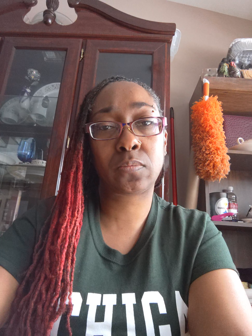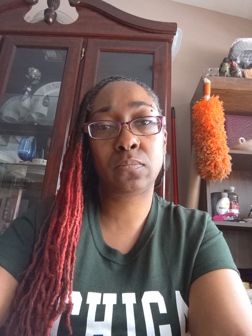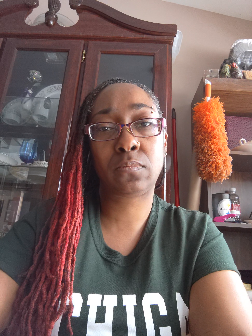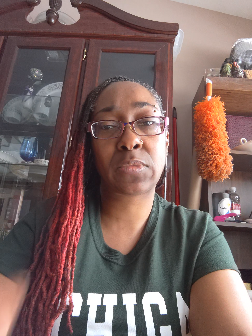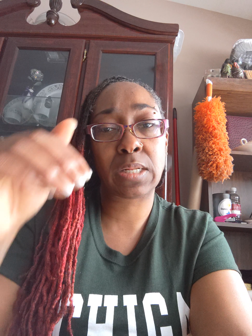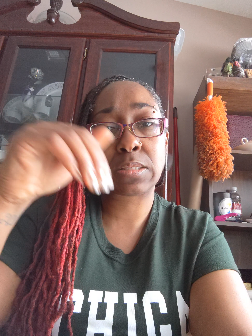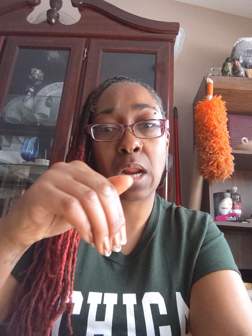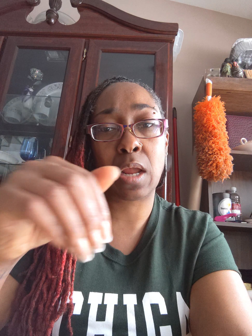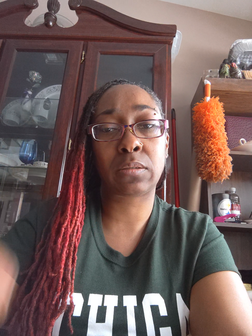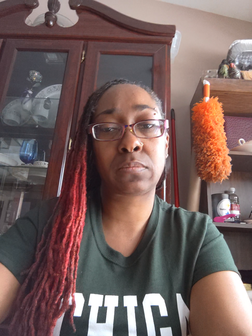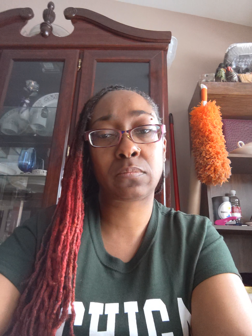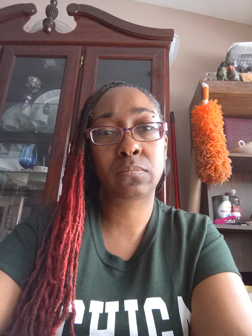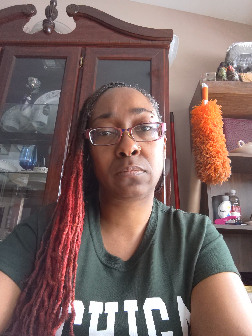night